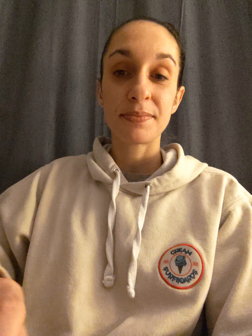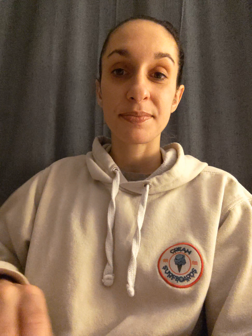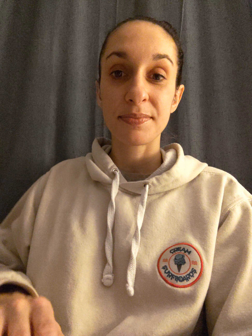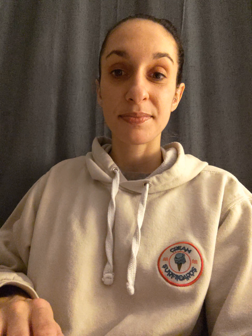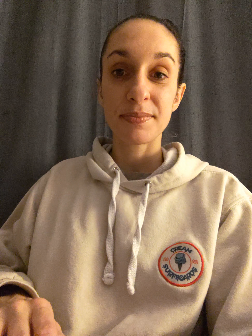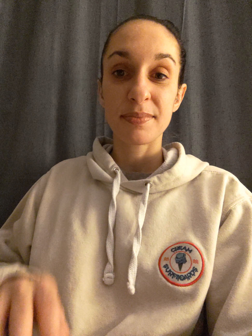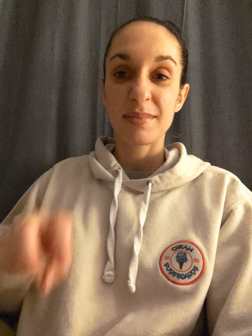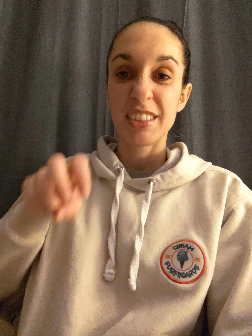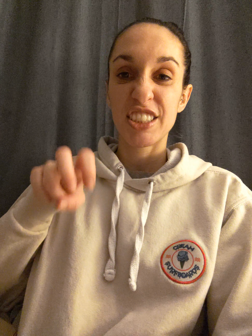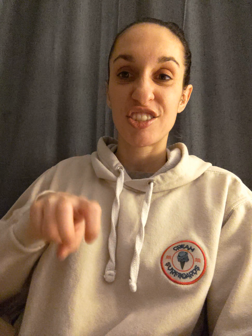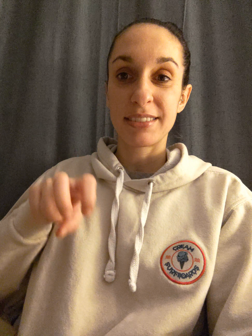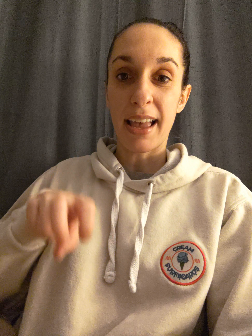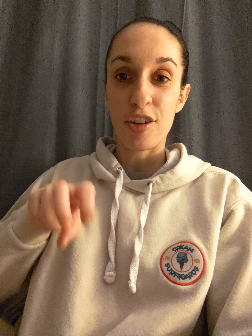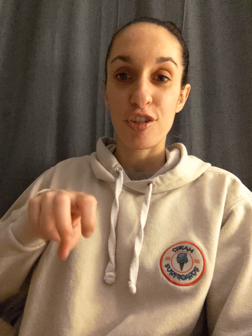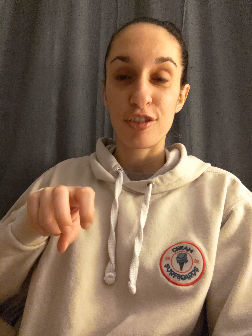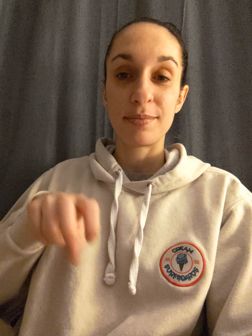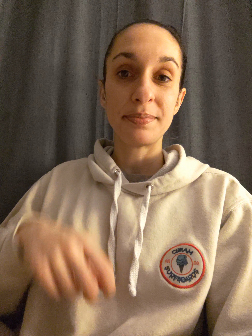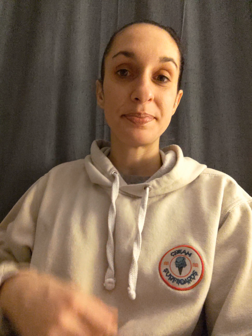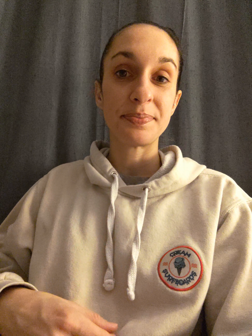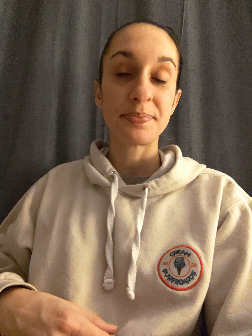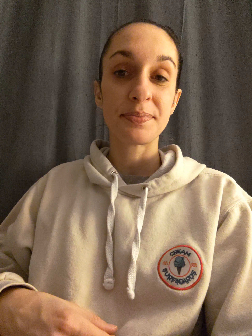chair